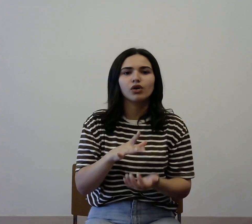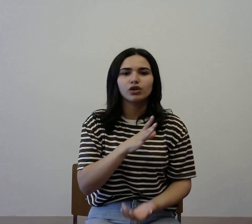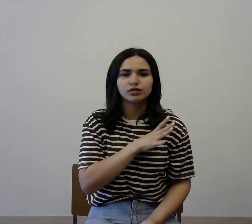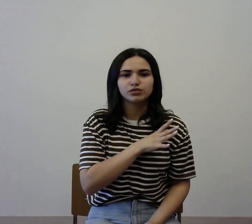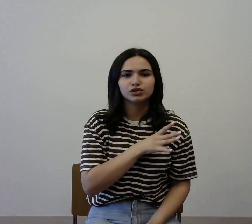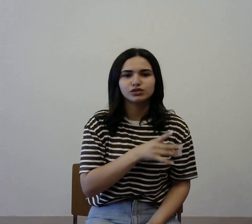olmusuz